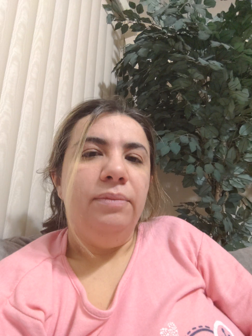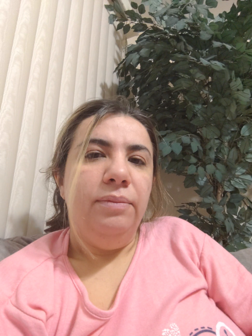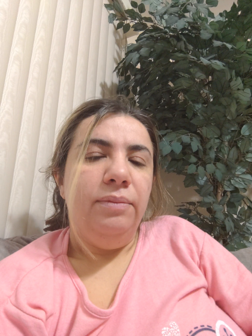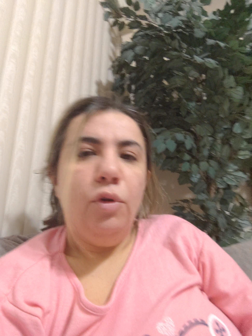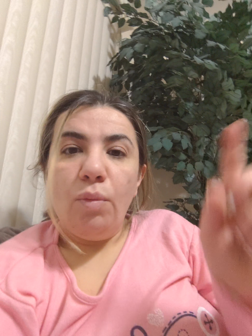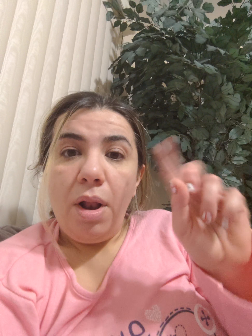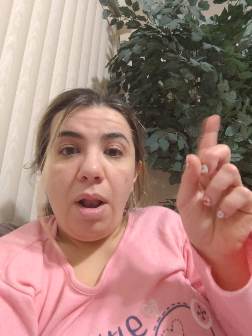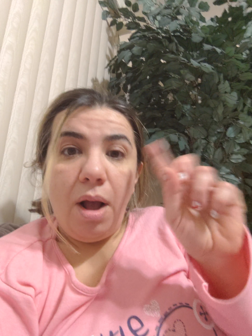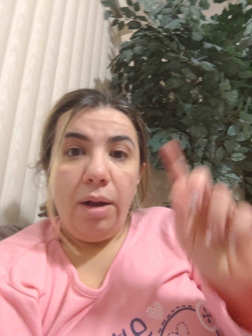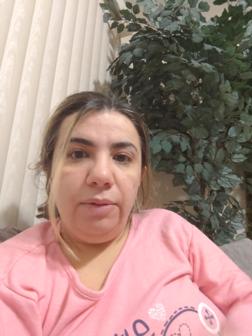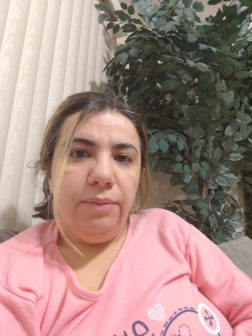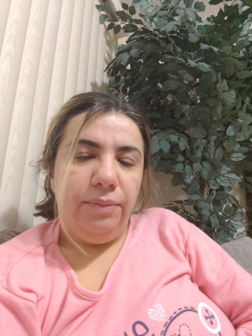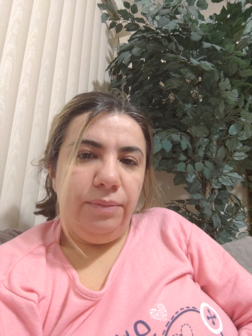where